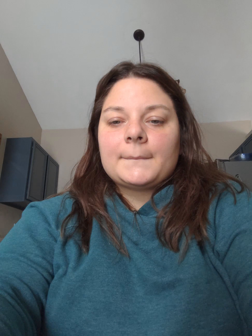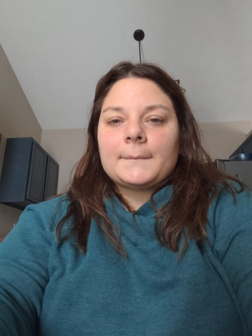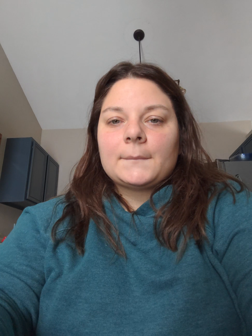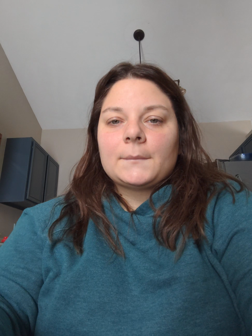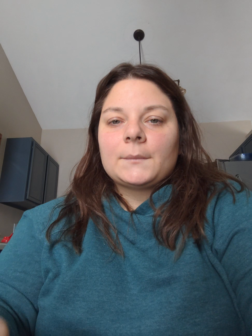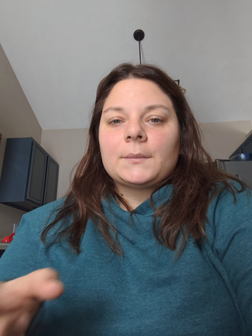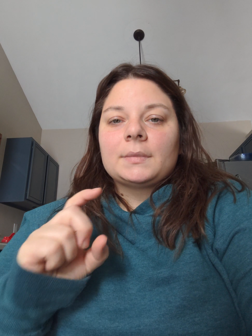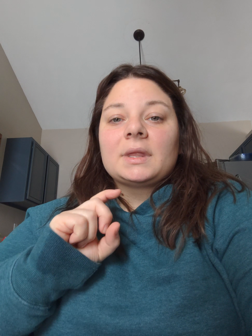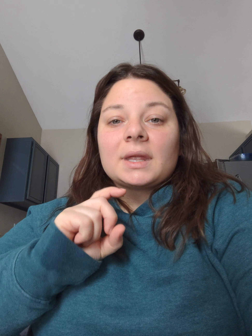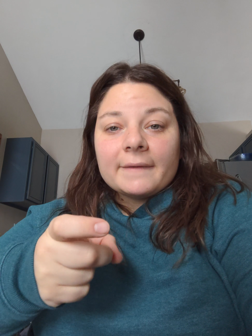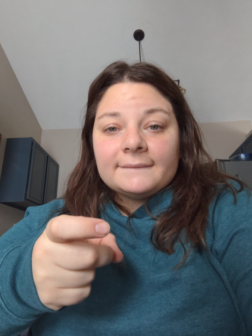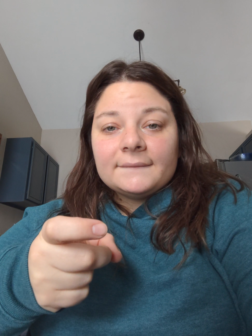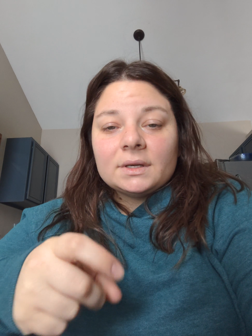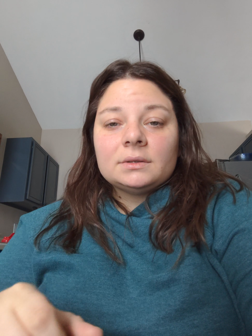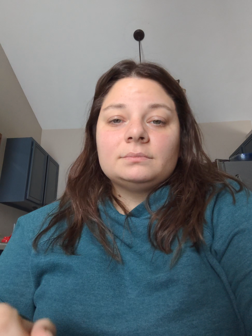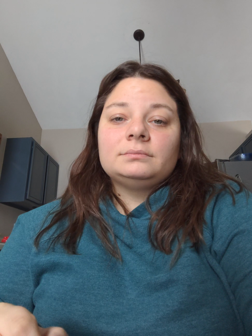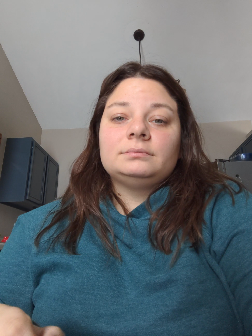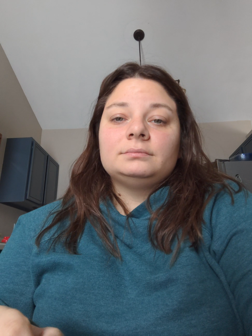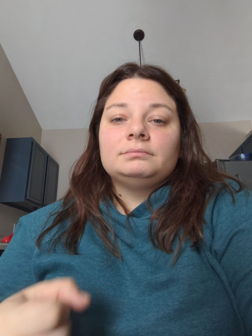gift